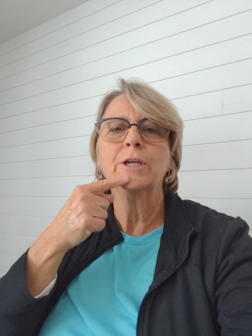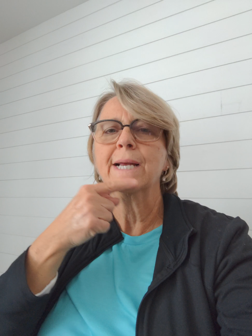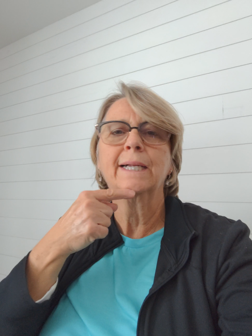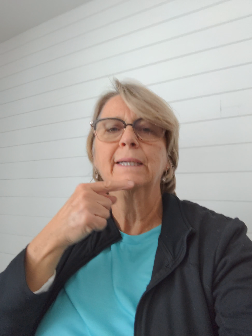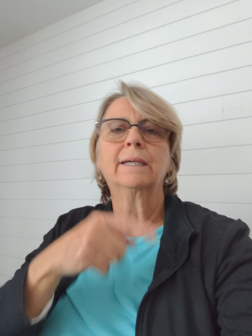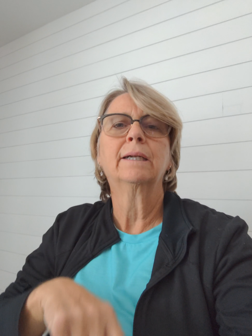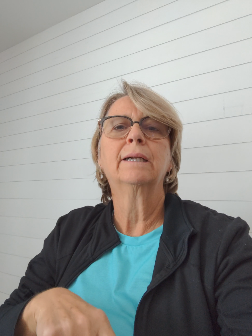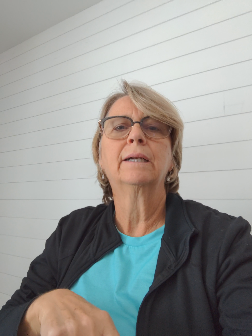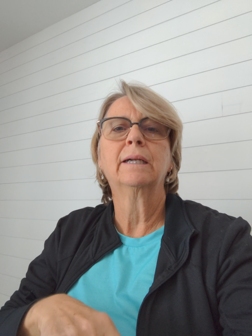chin